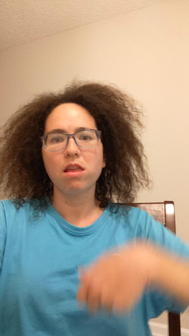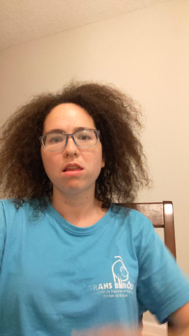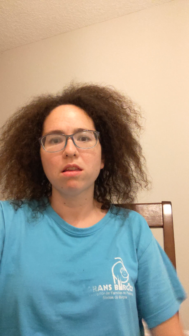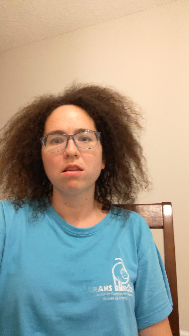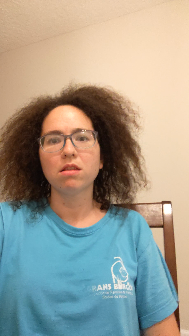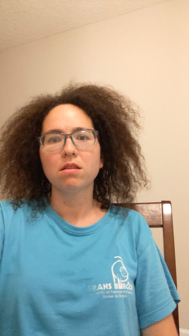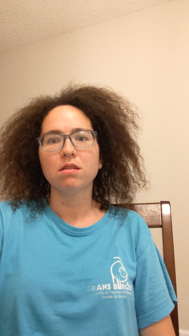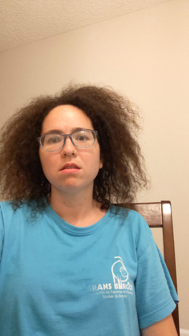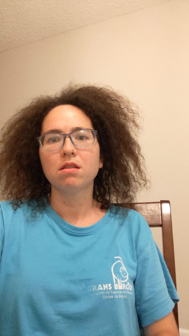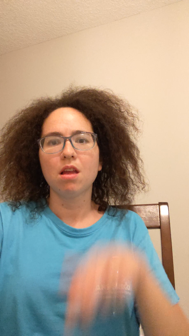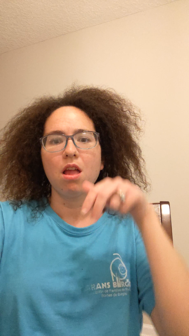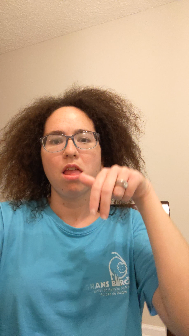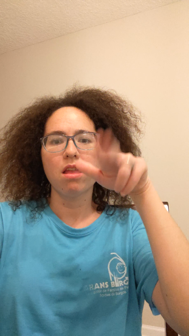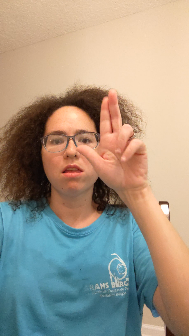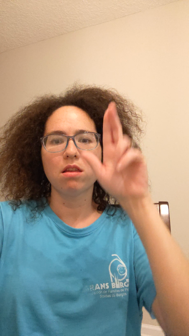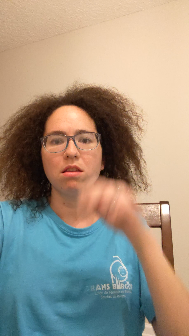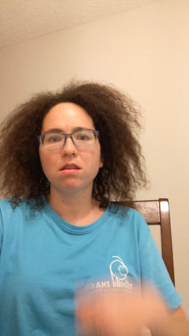lick